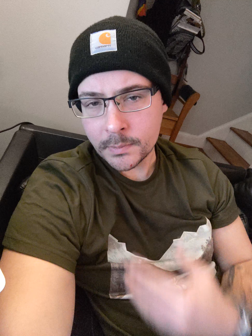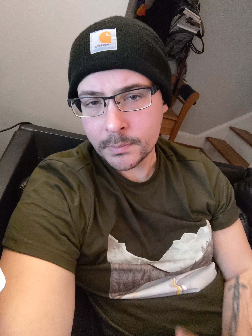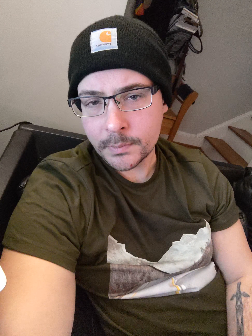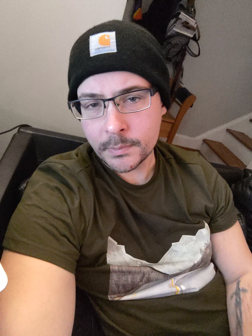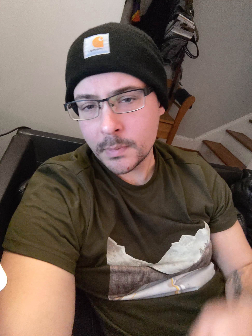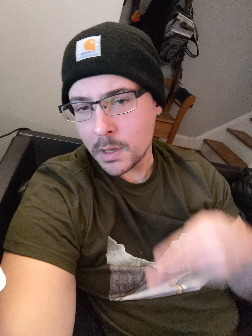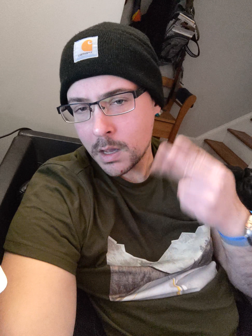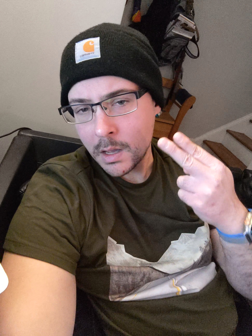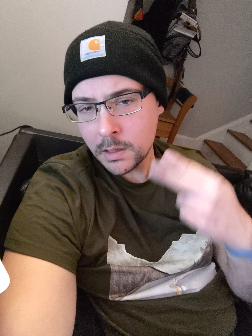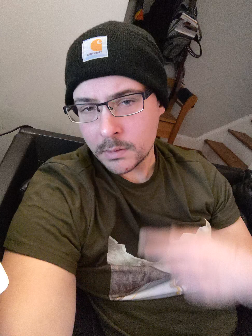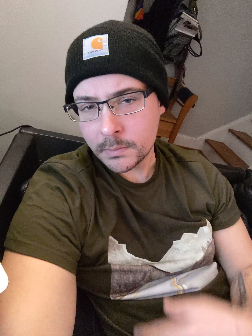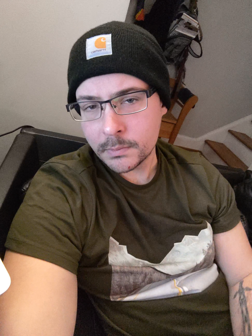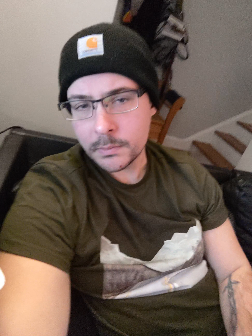high